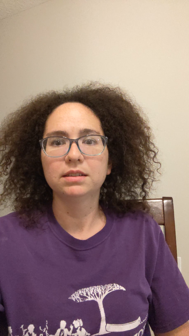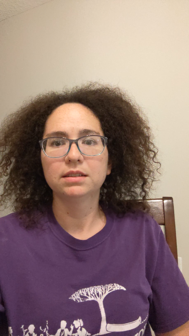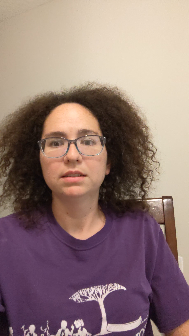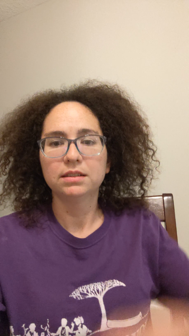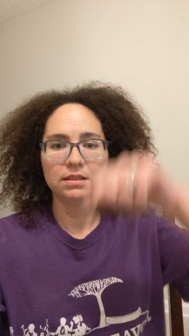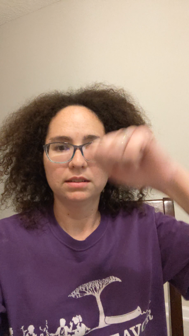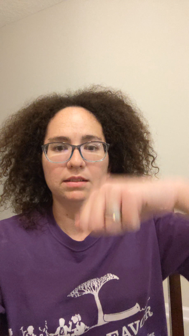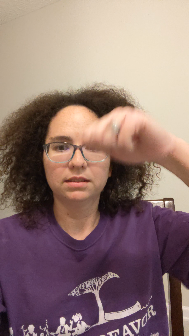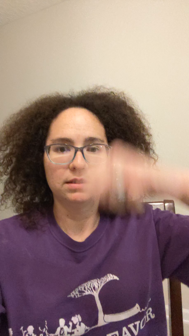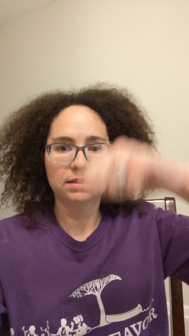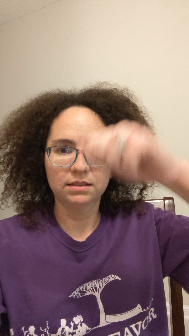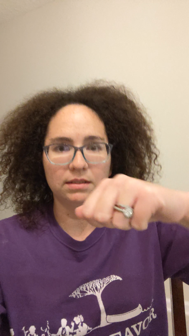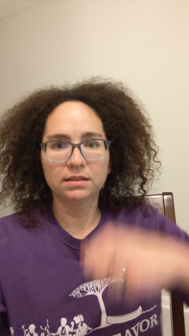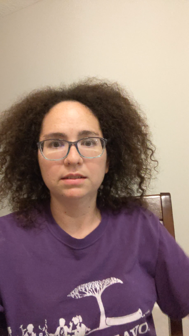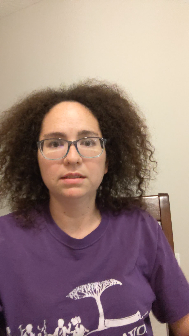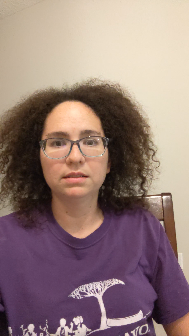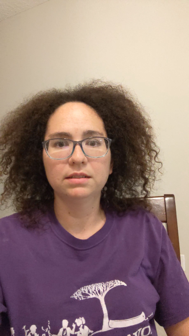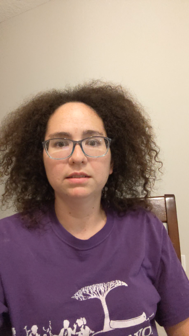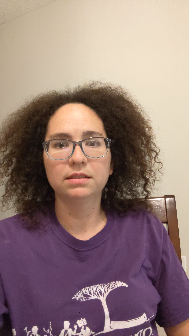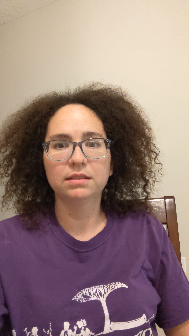rock